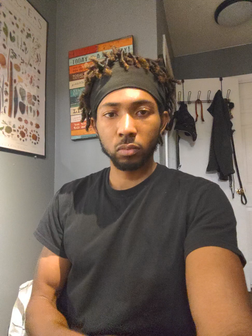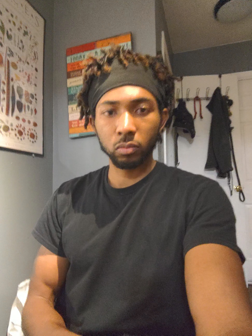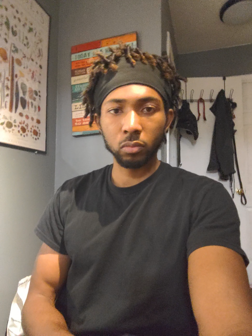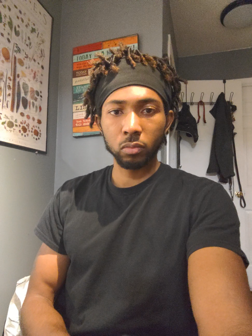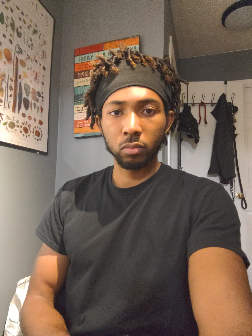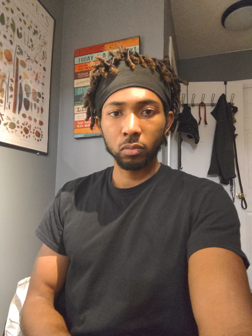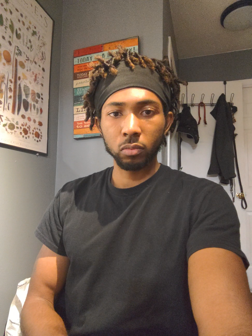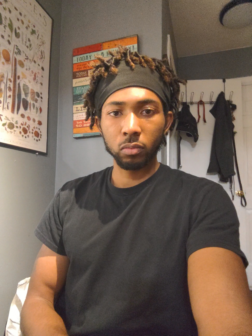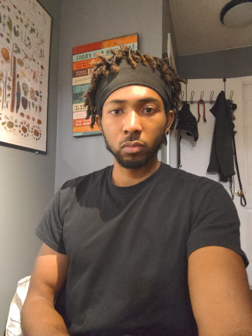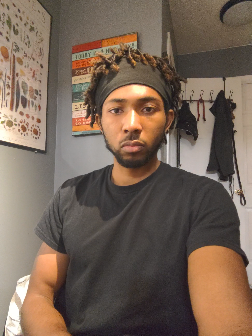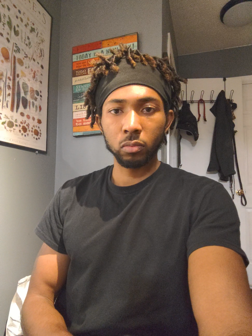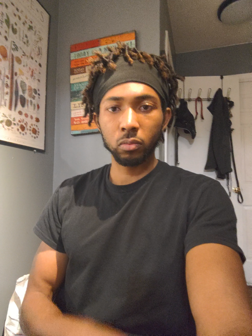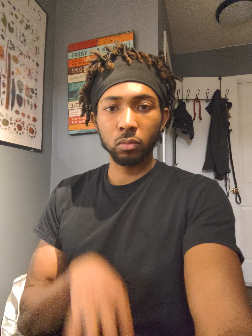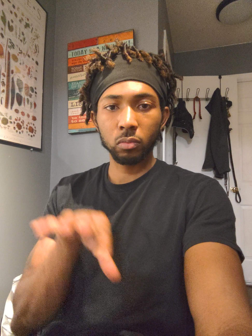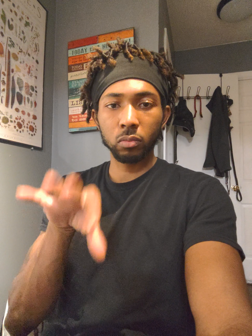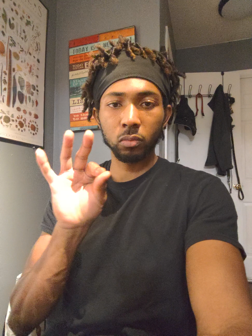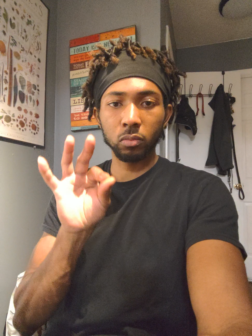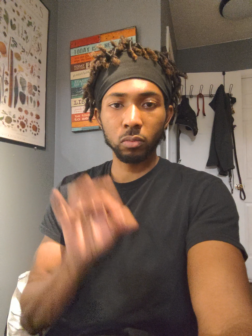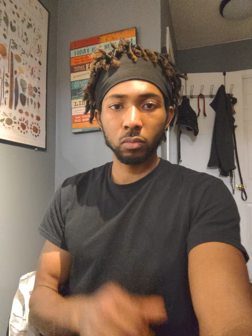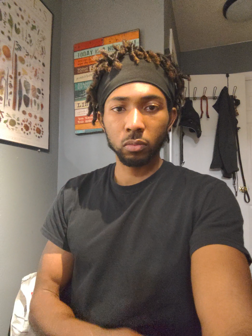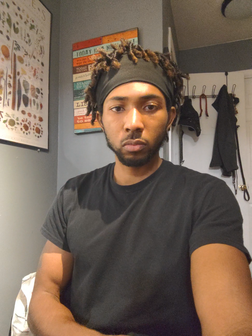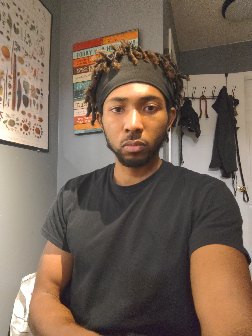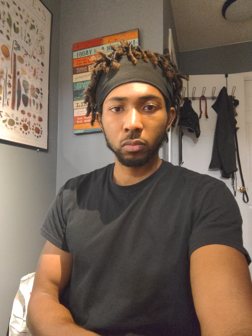pick